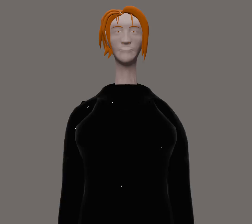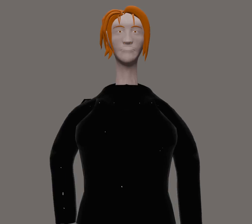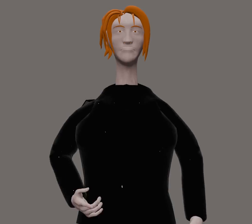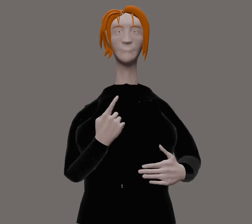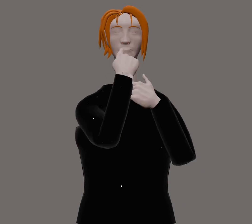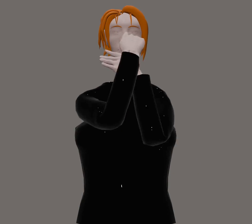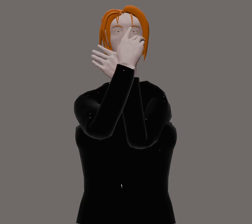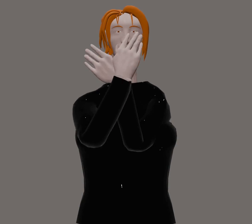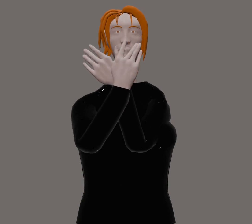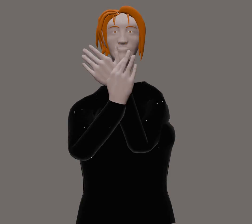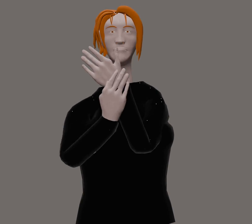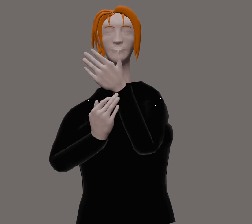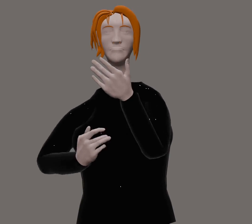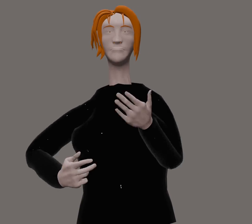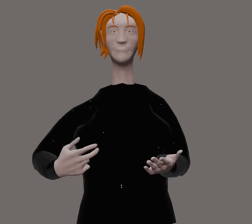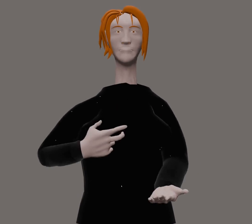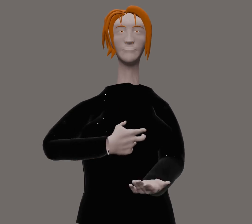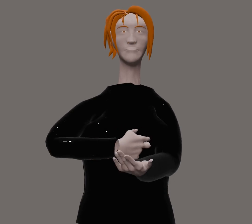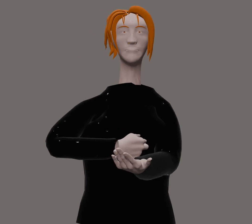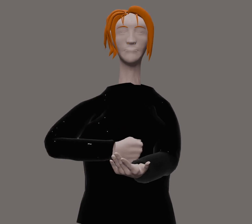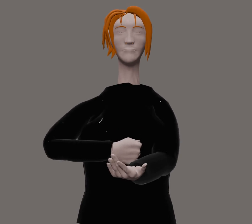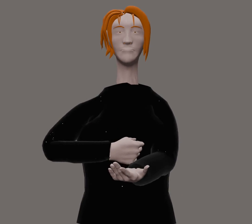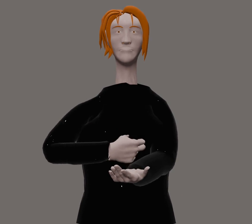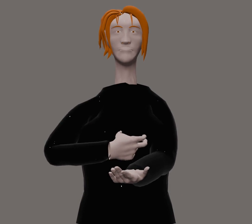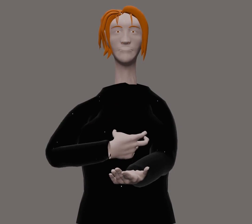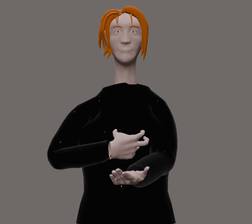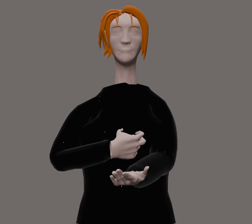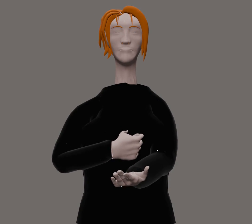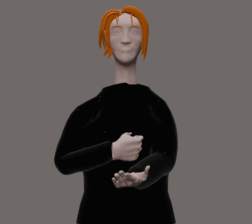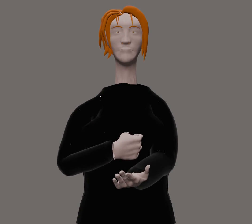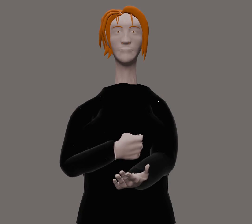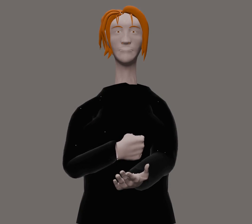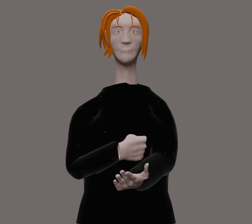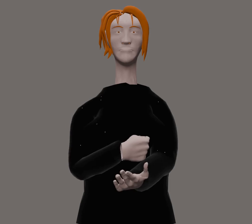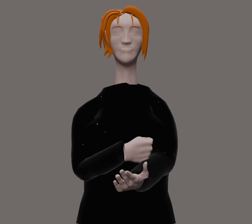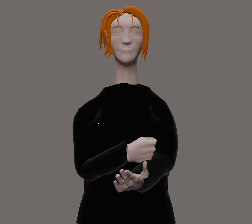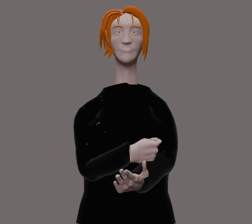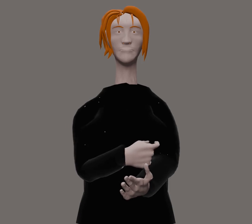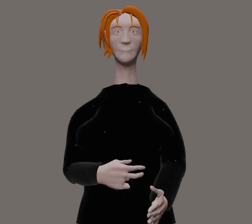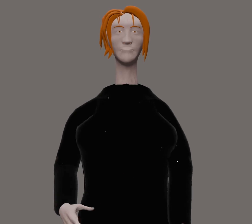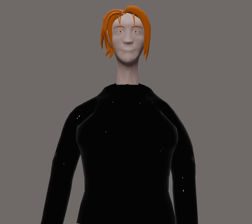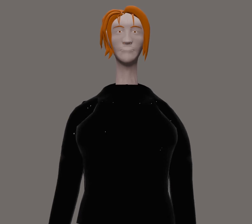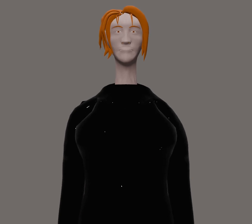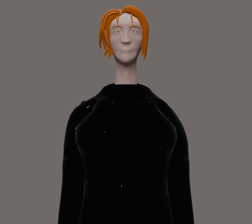Blood Draw